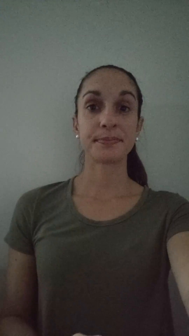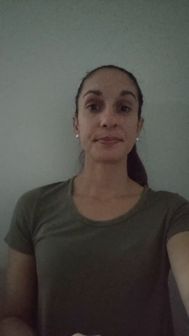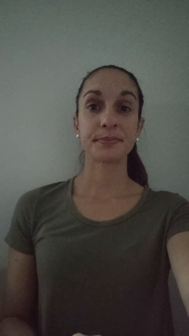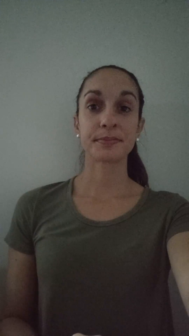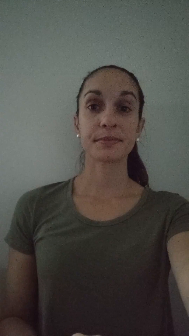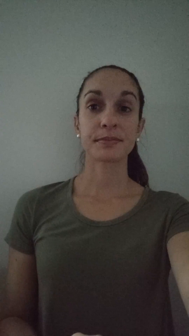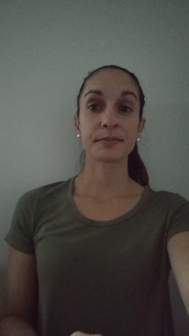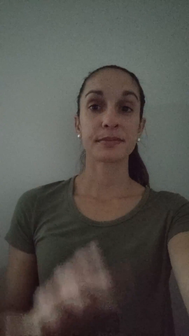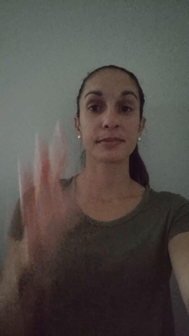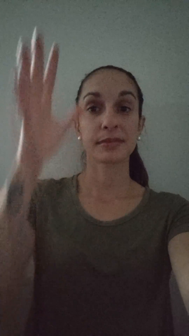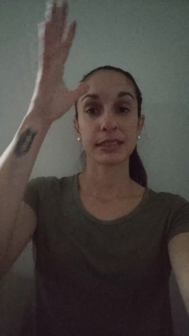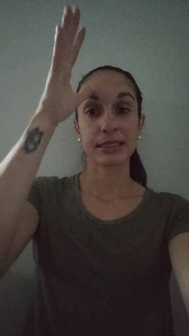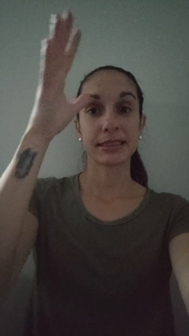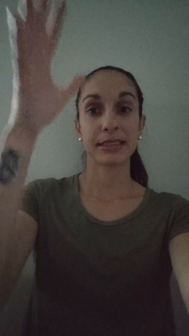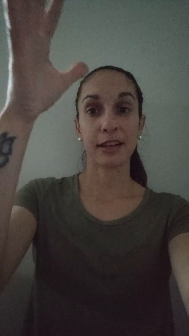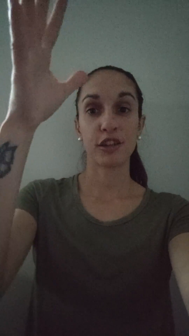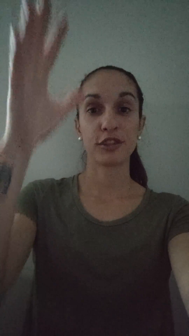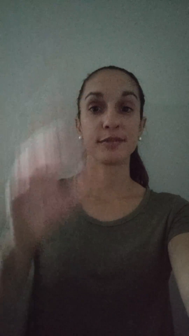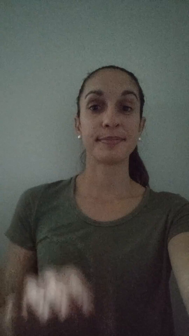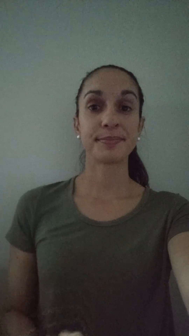deer